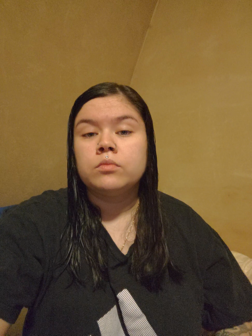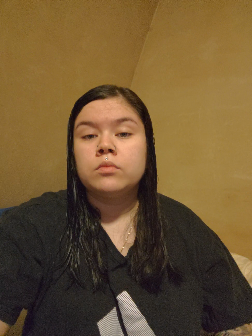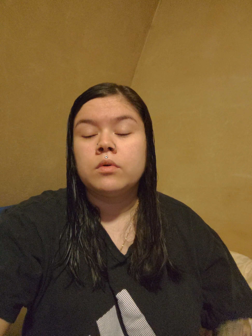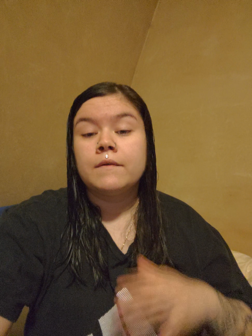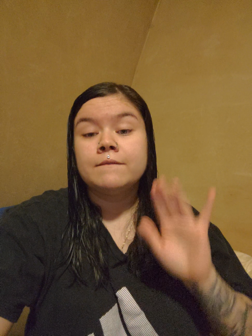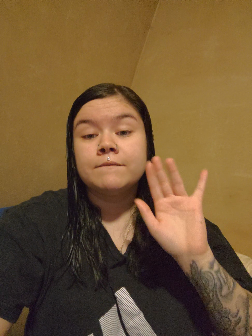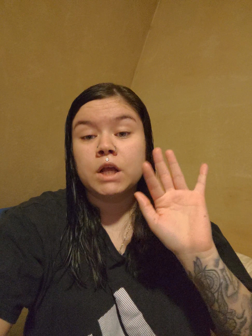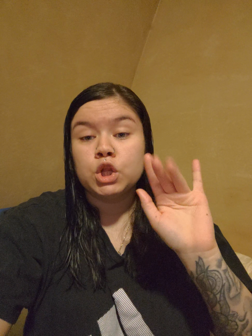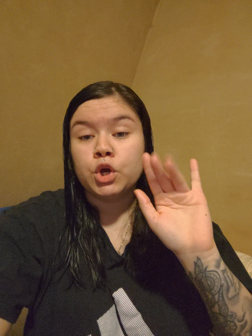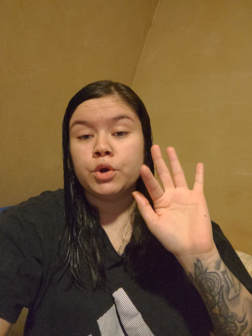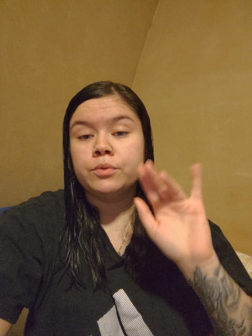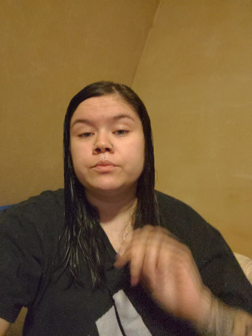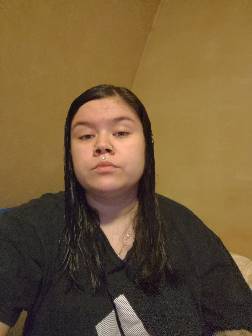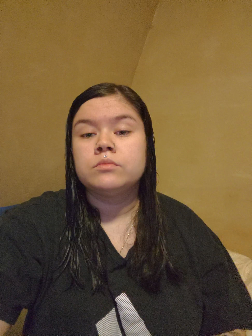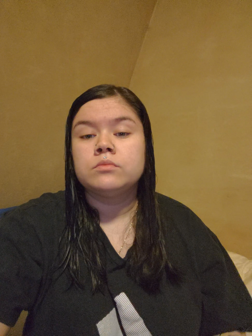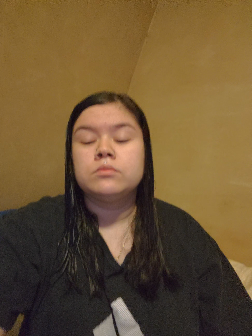finger